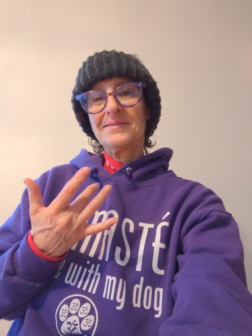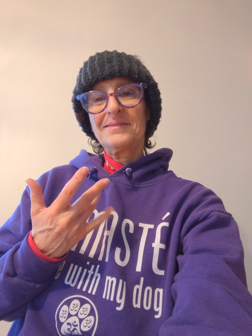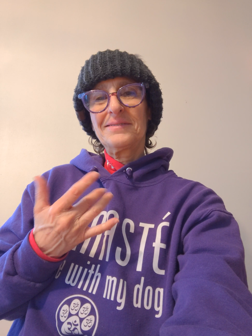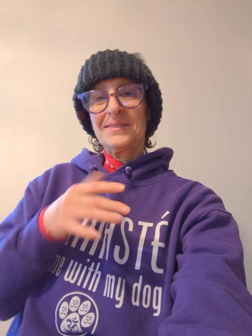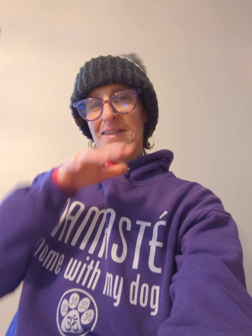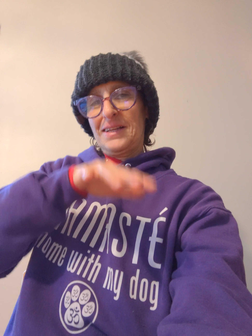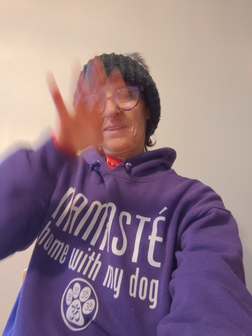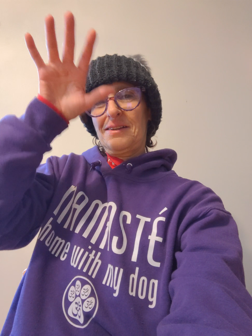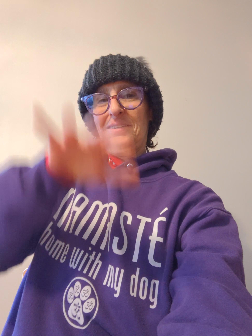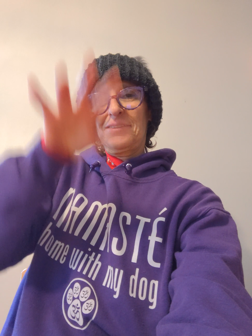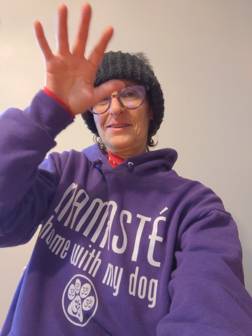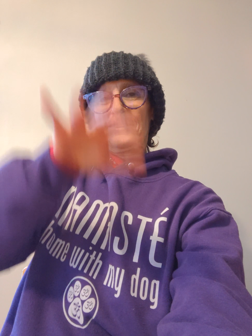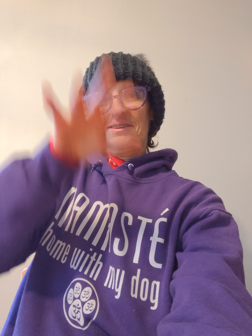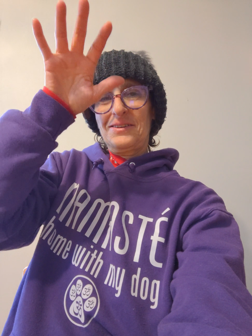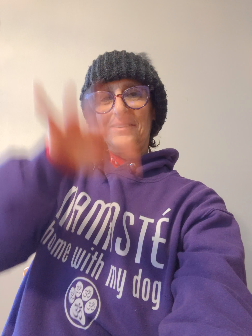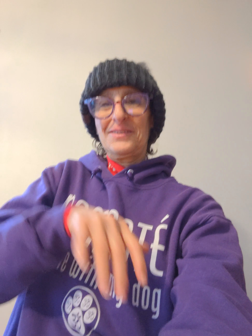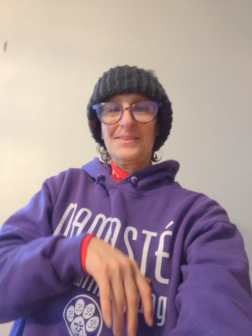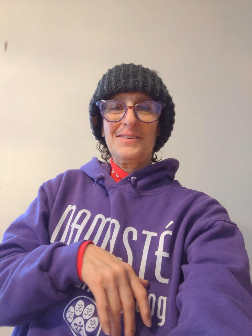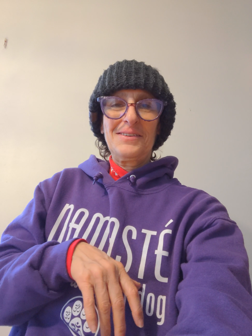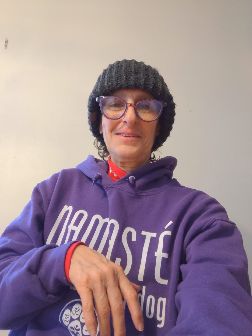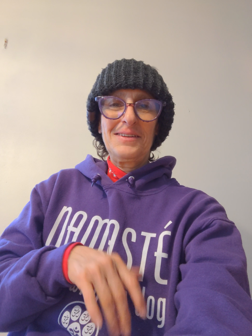alligator